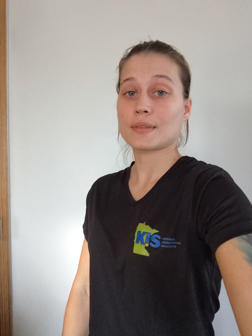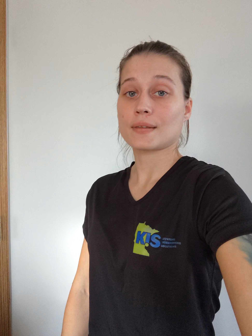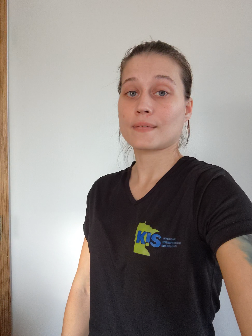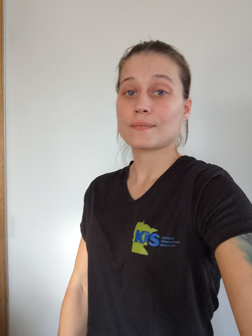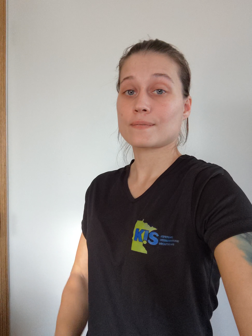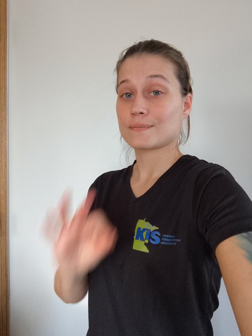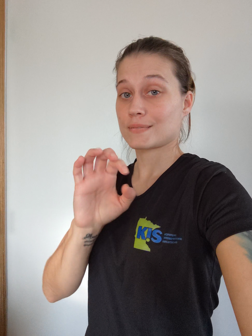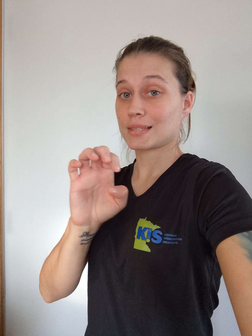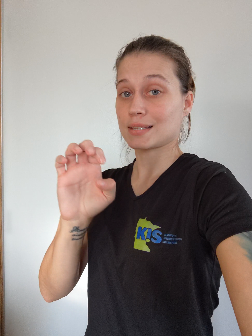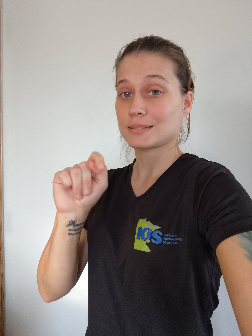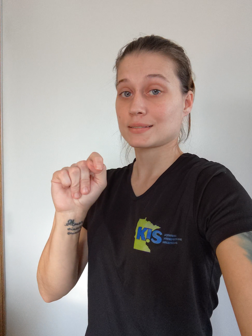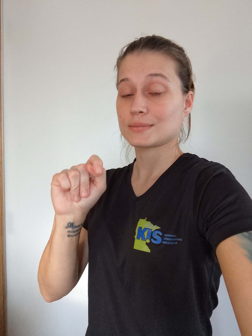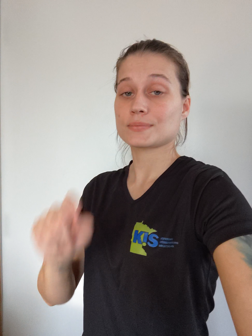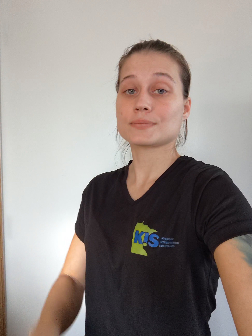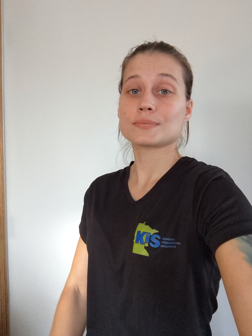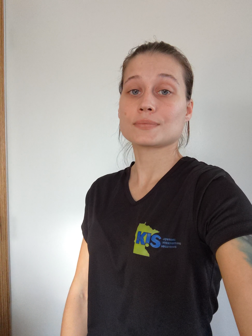feet